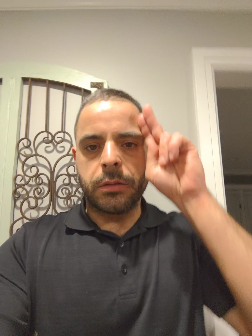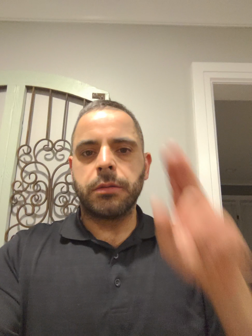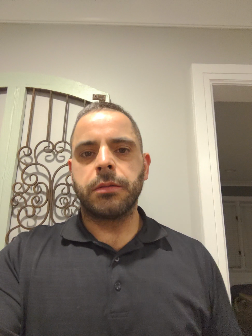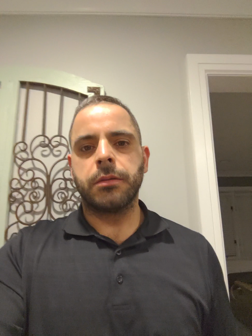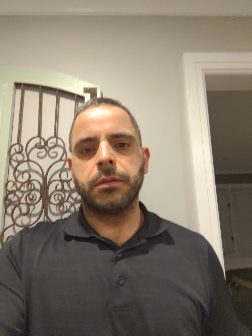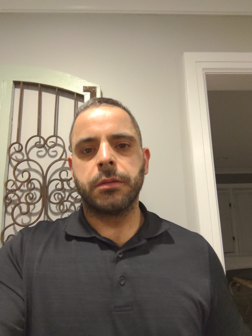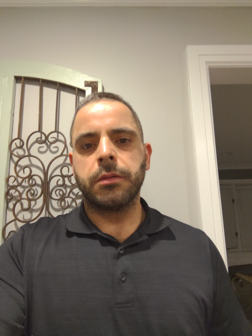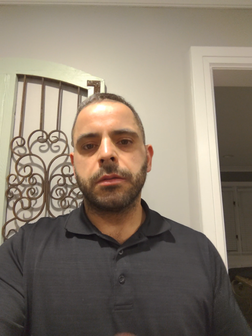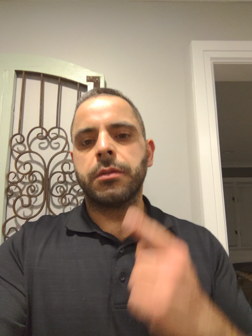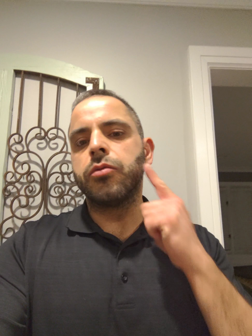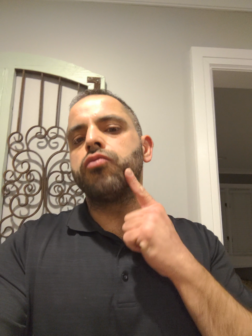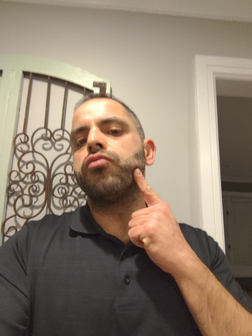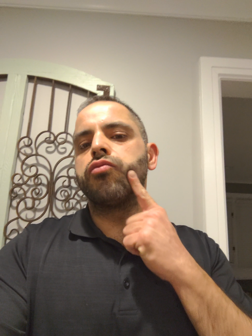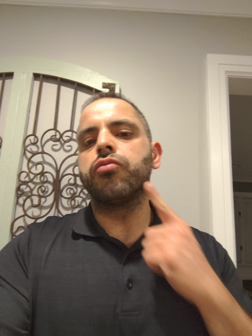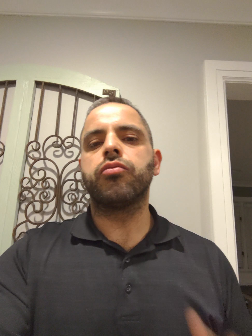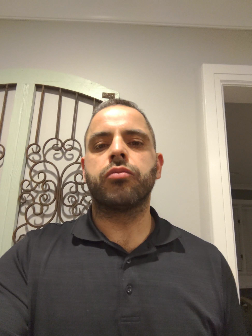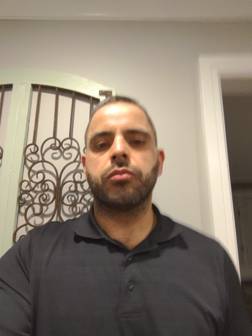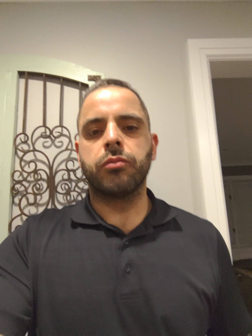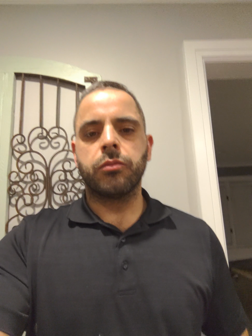cheek